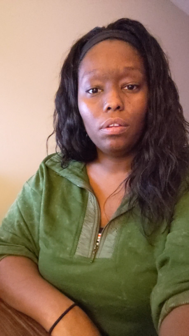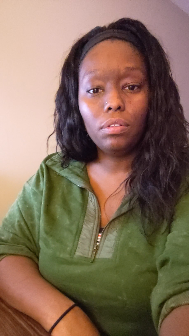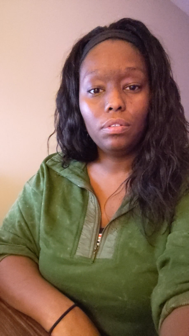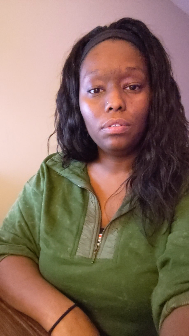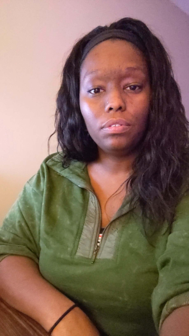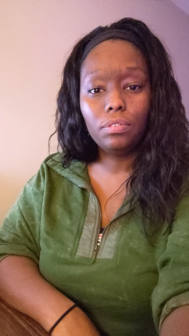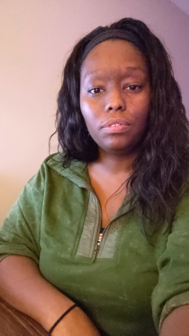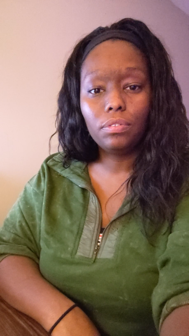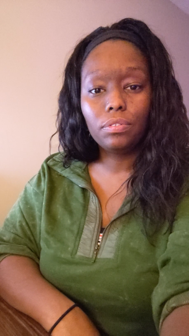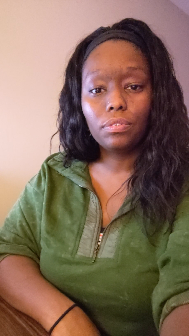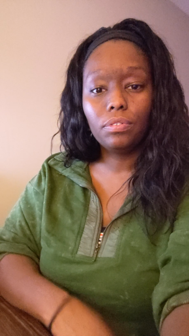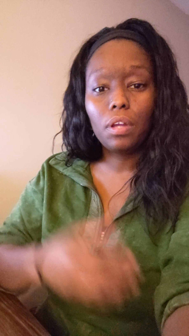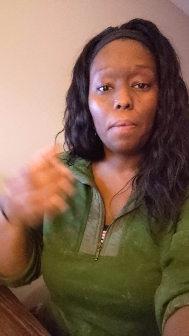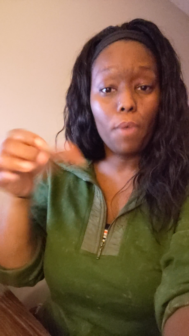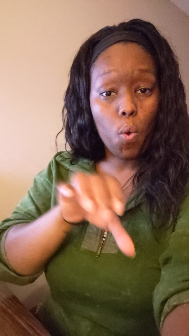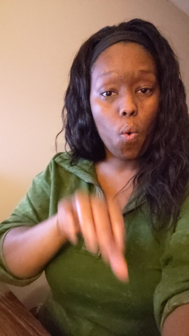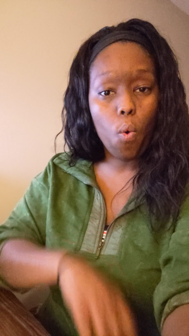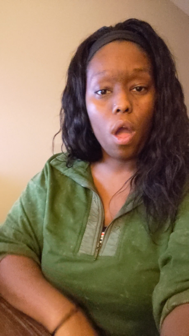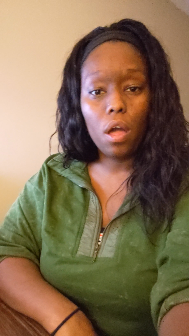pour